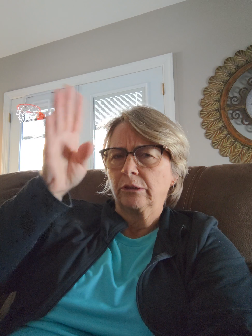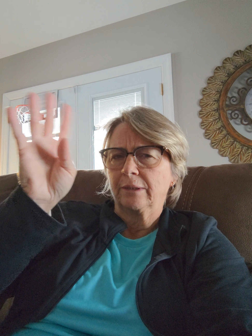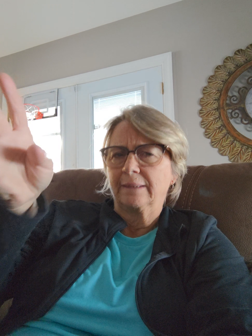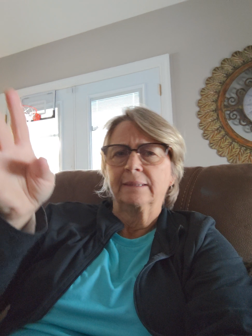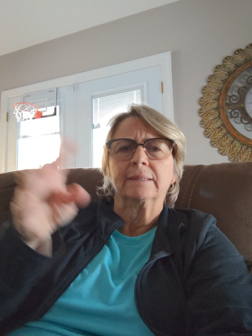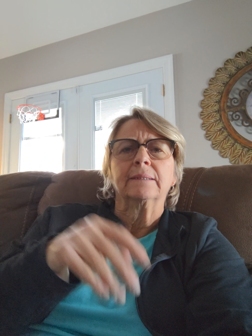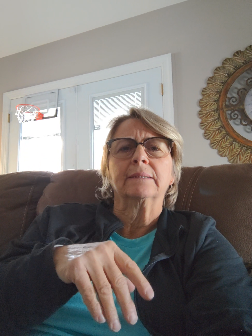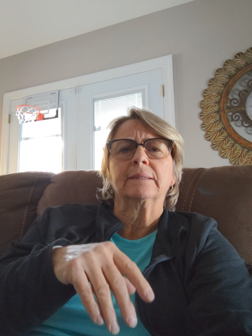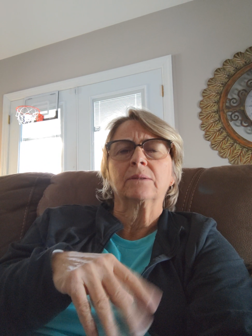pretend